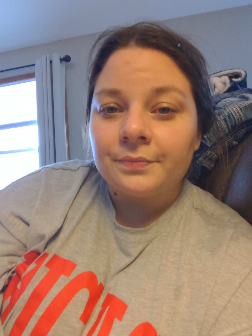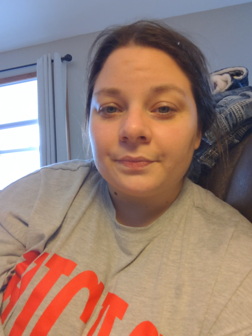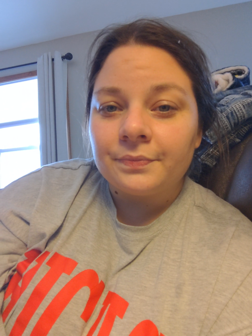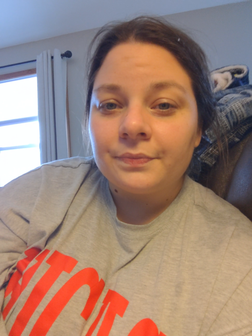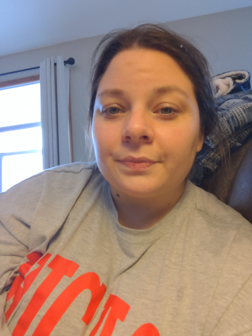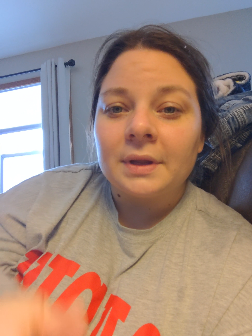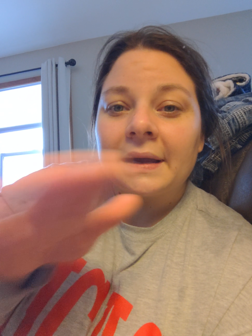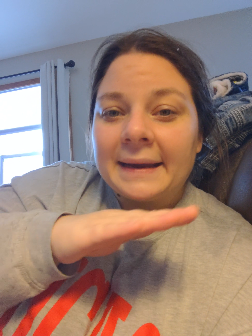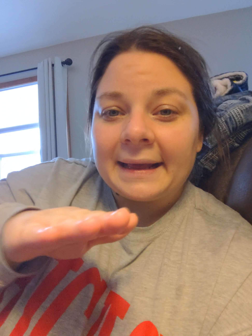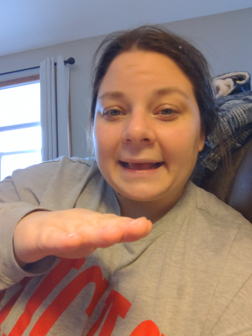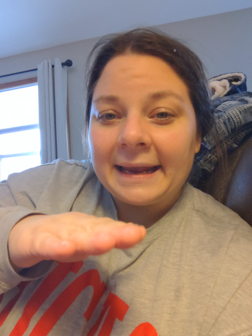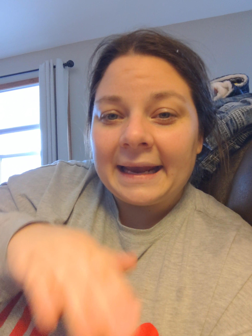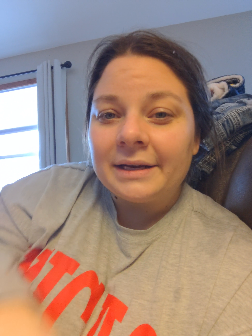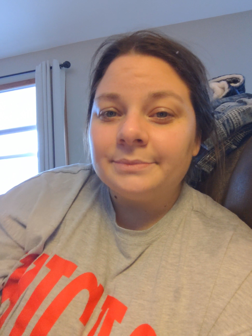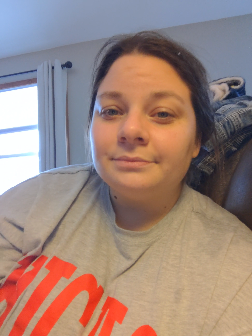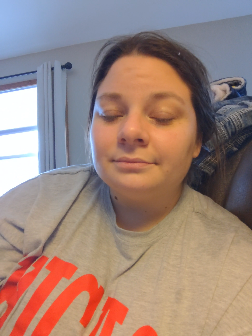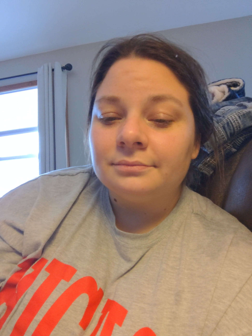clean